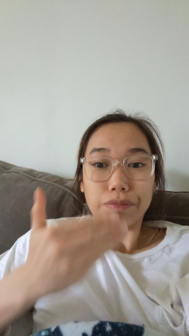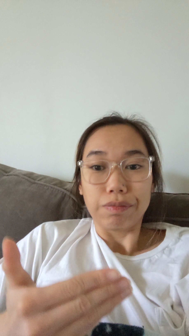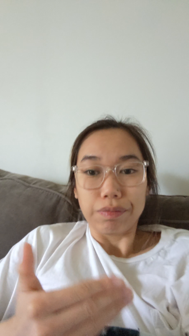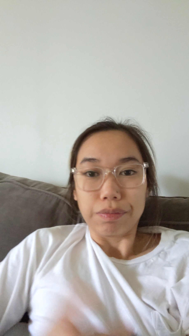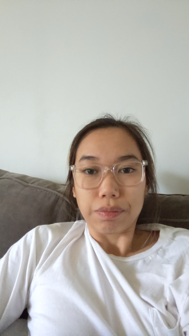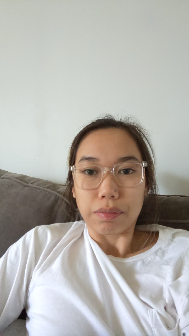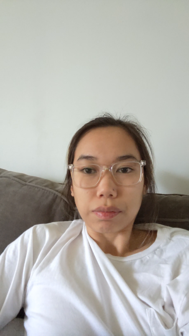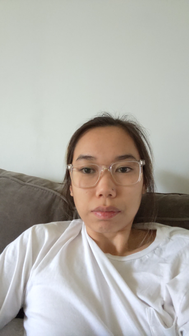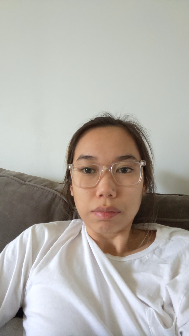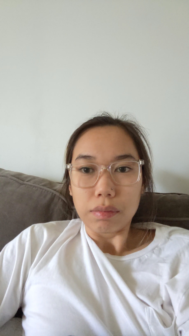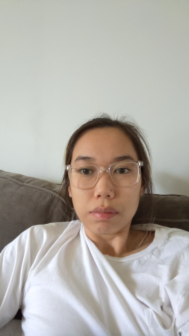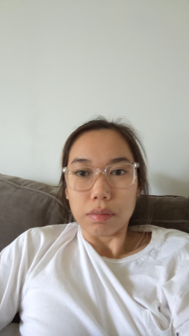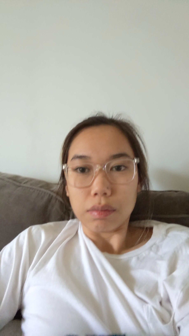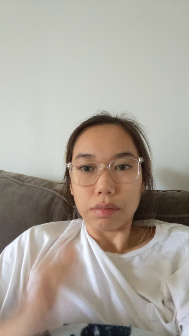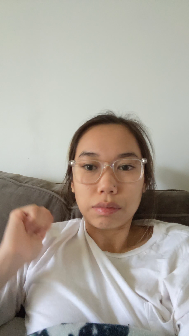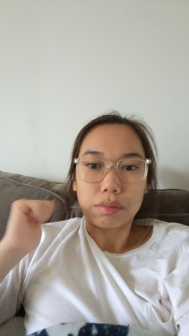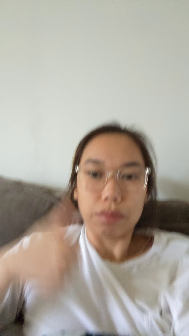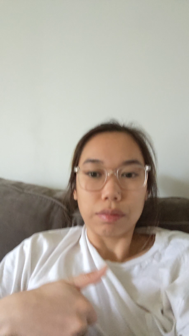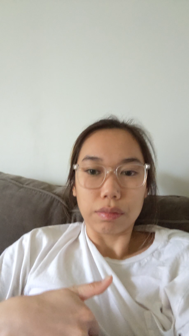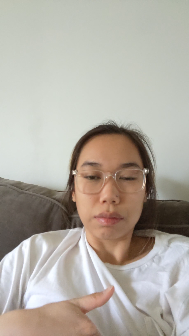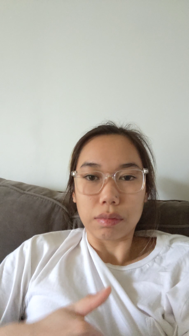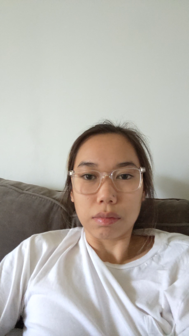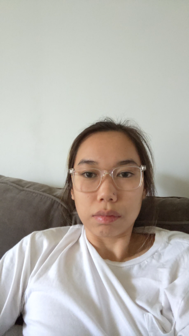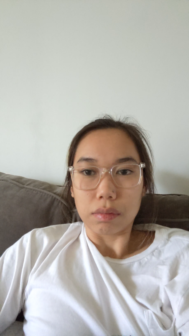coats